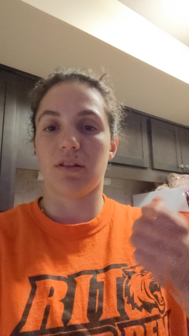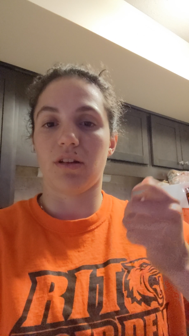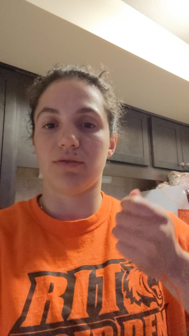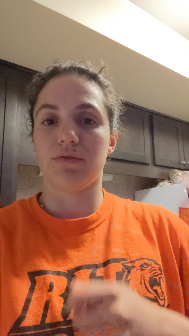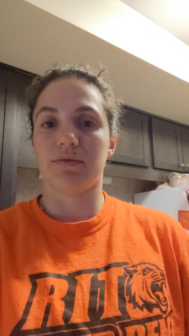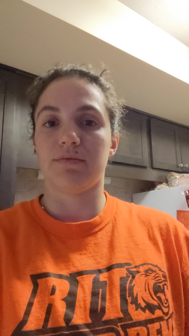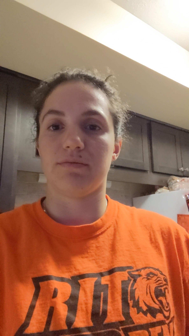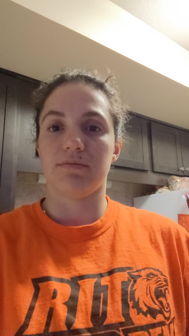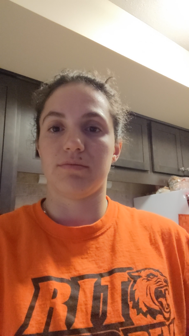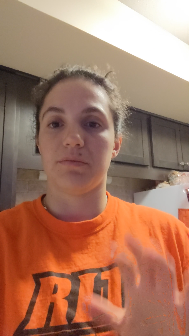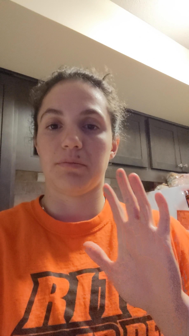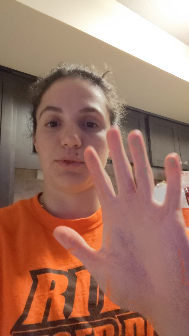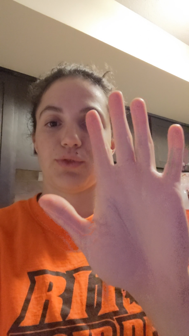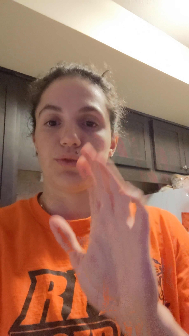push